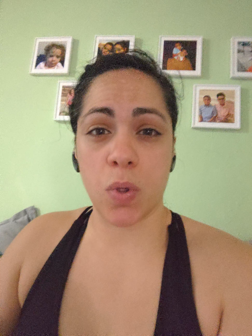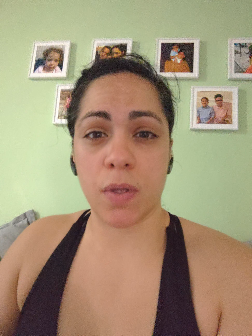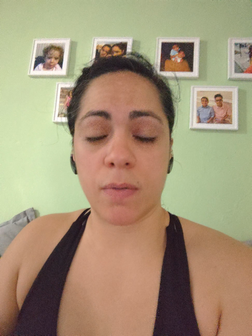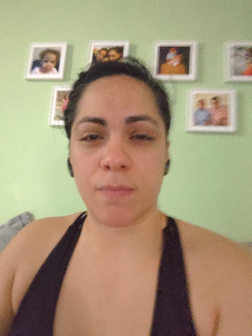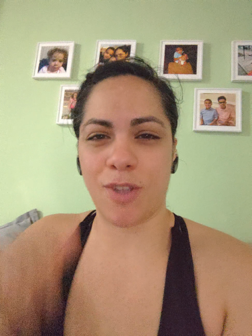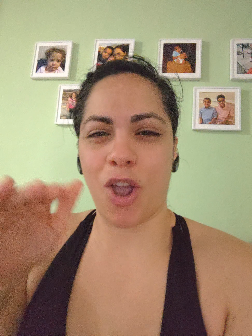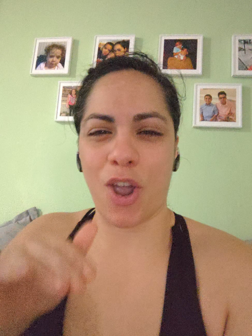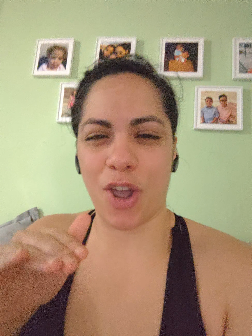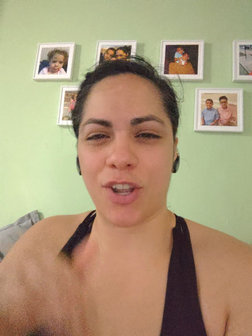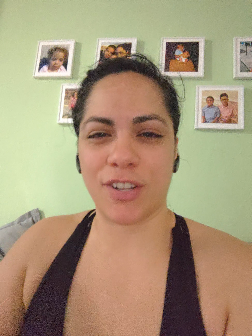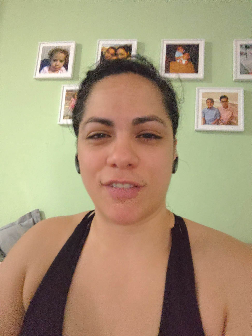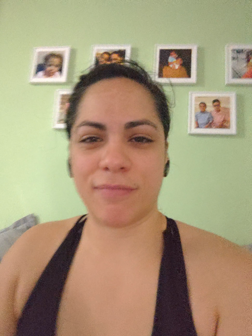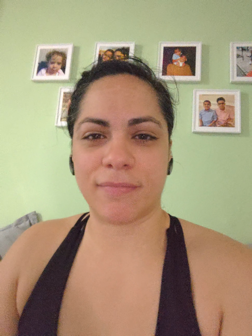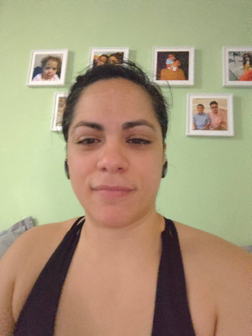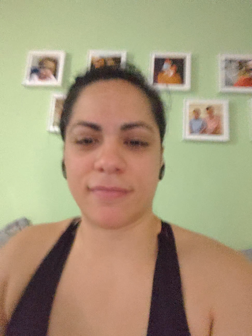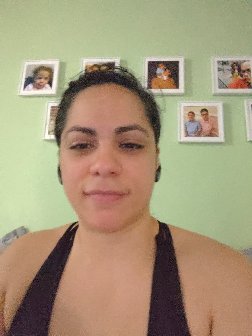on